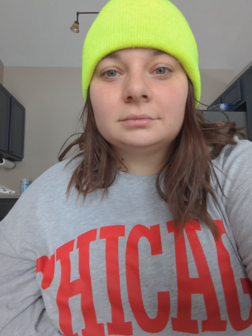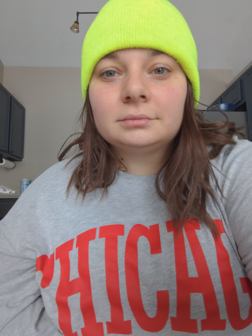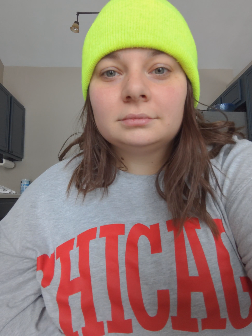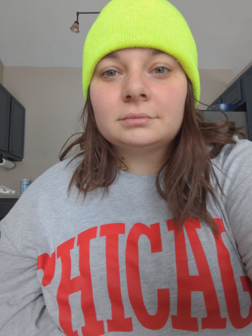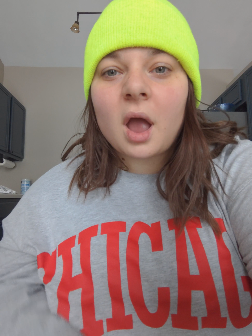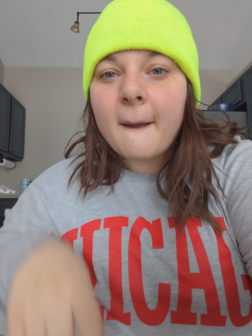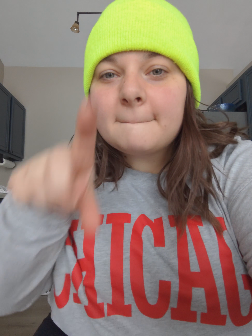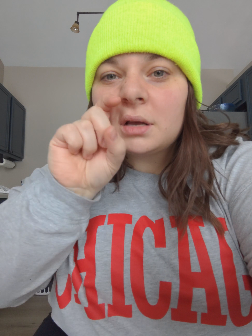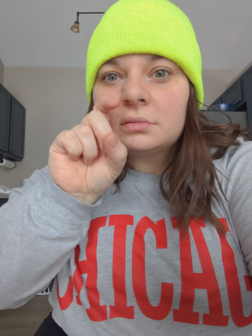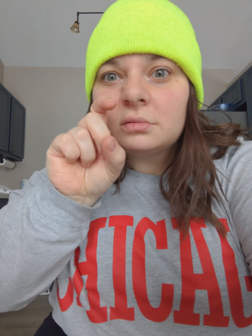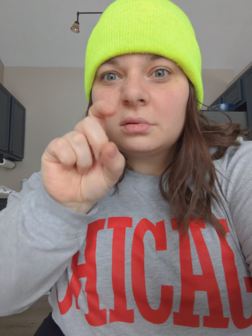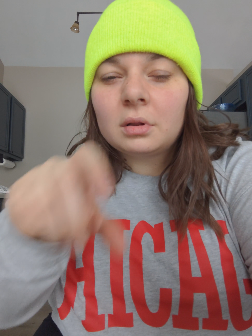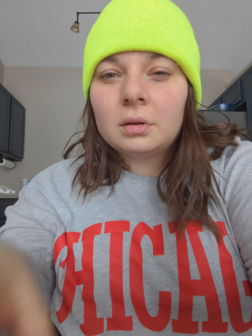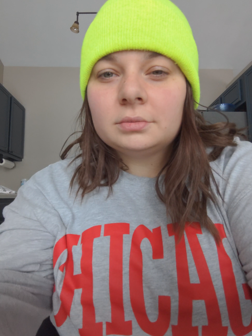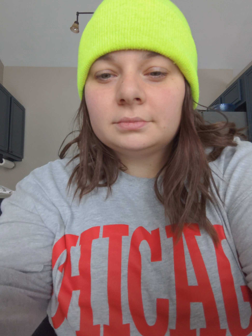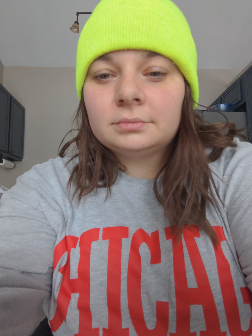puzzle